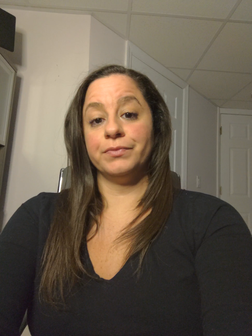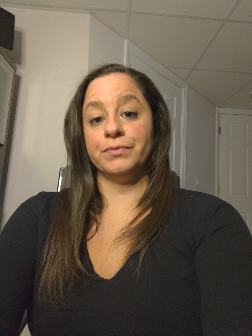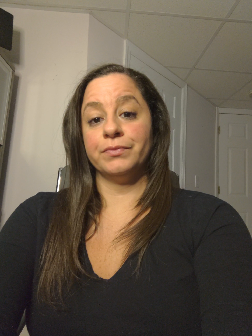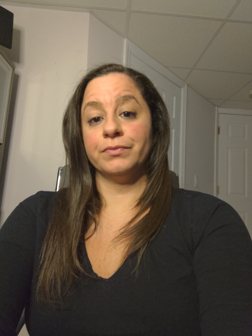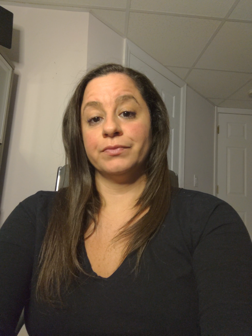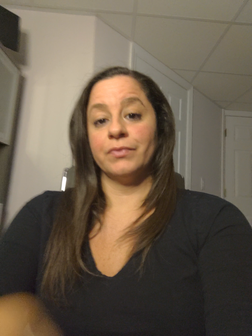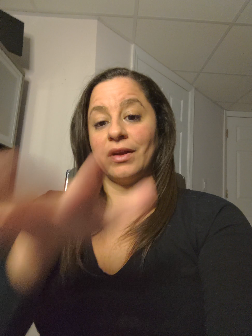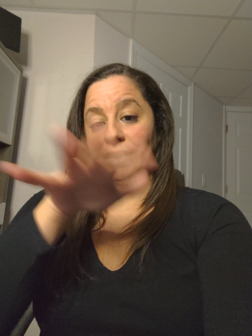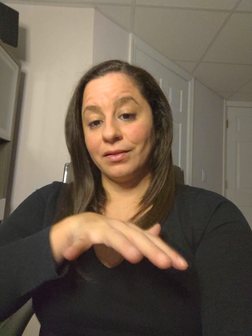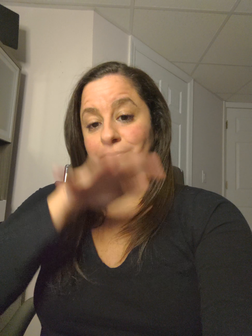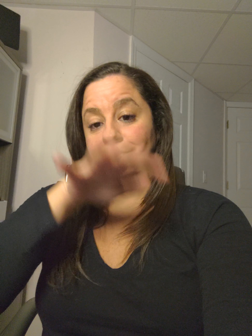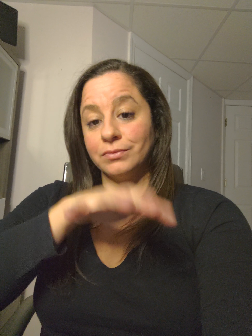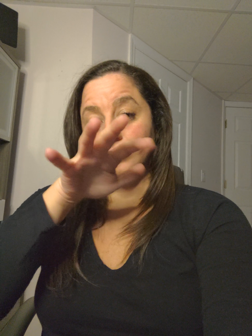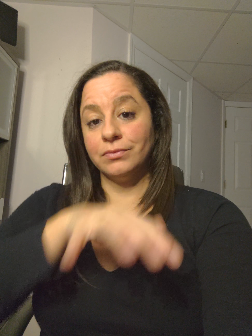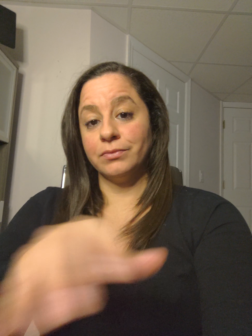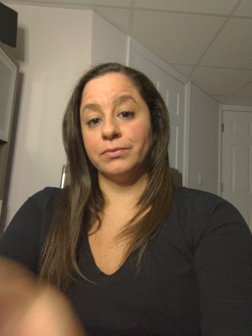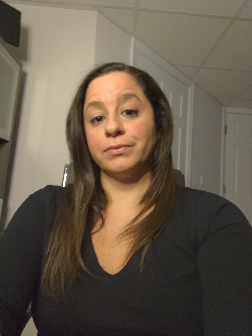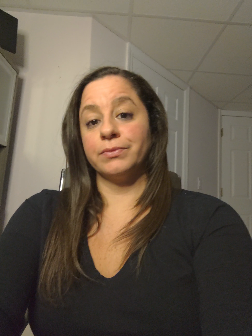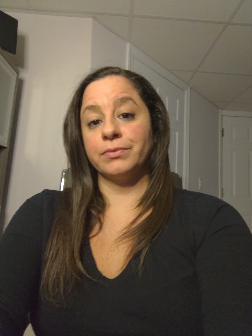alligator